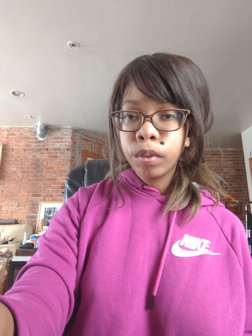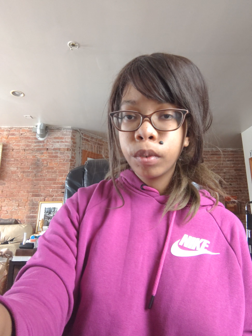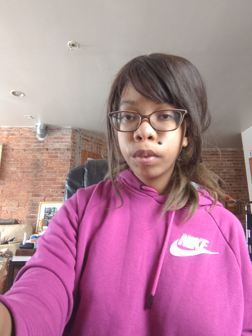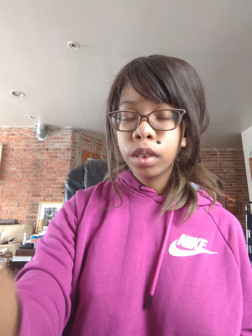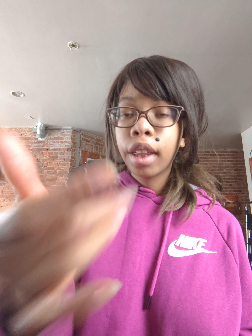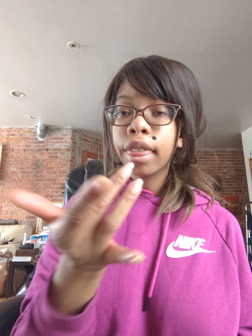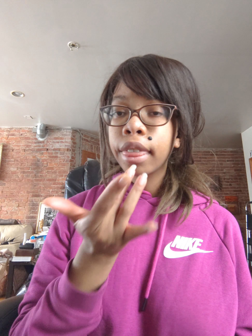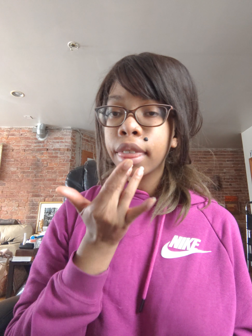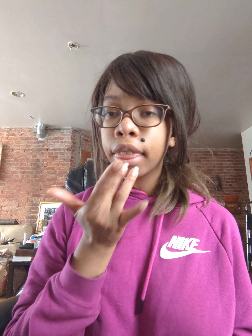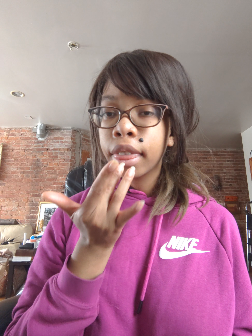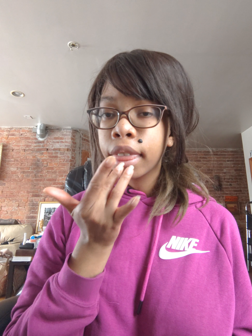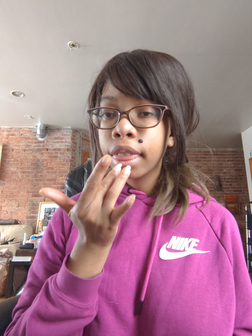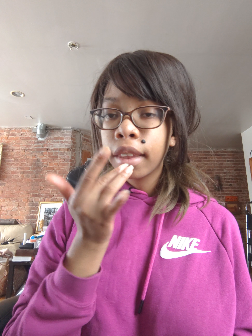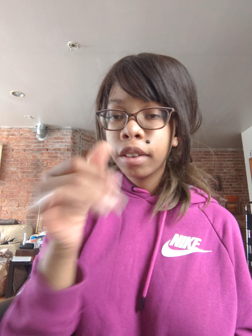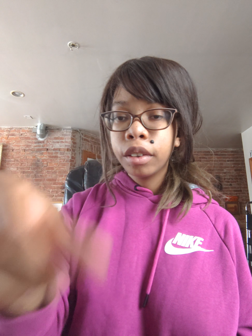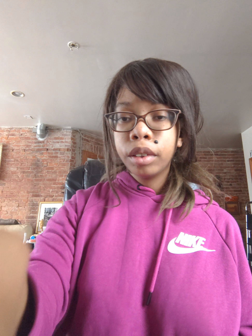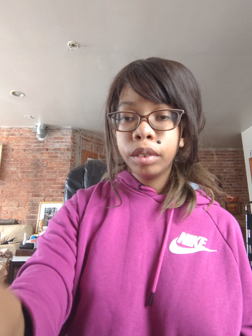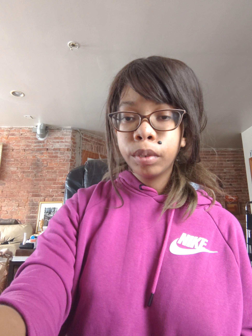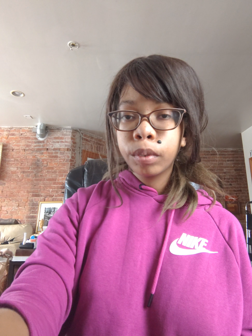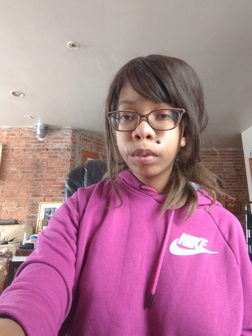taste